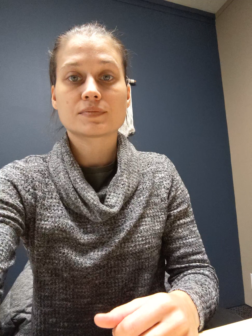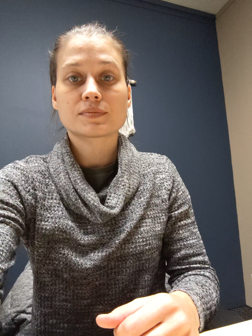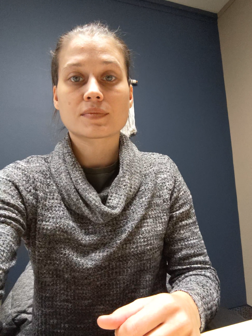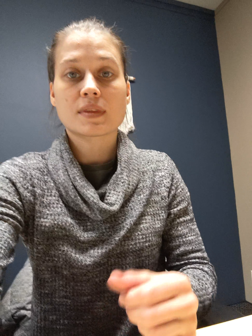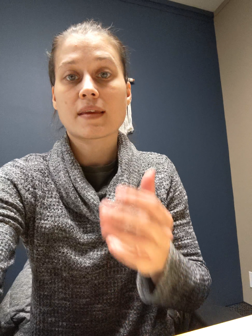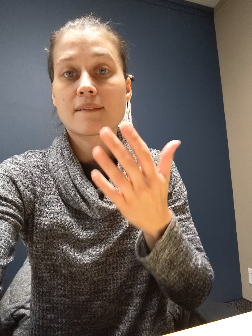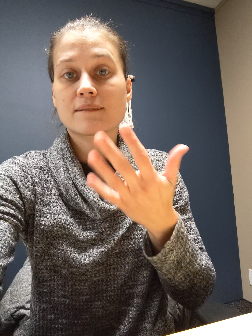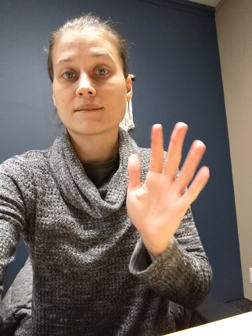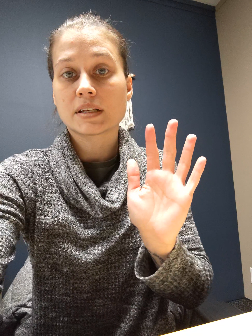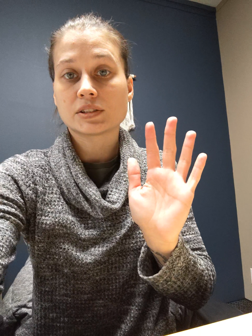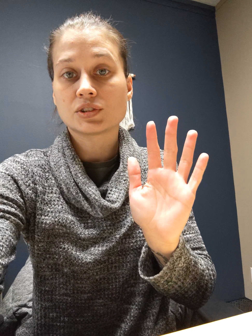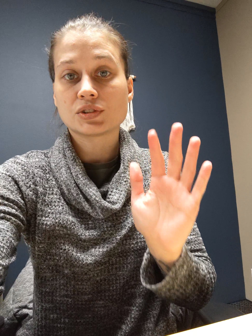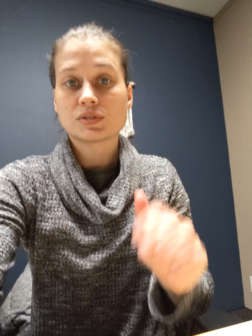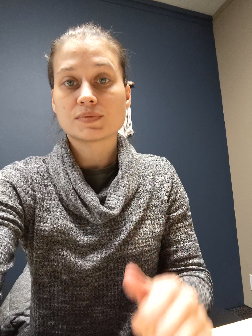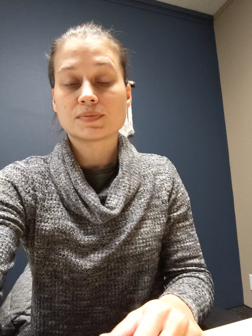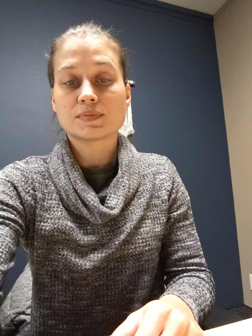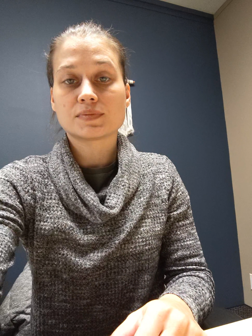finish